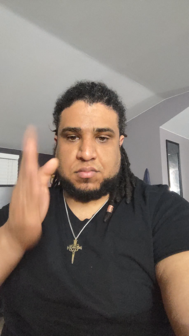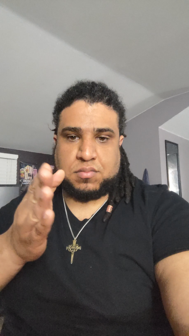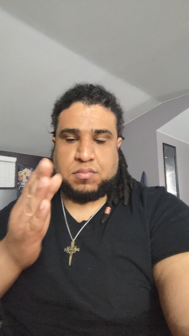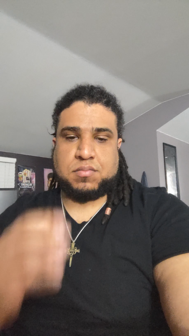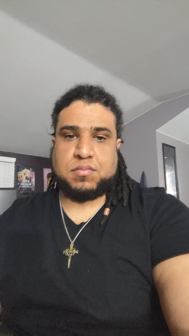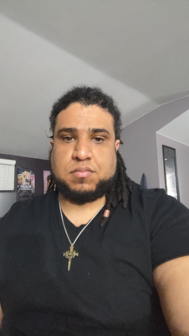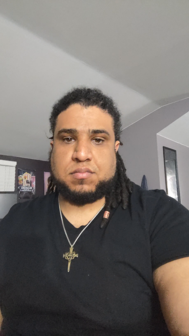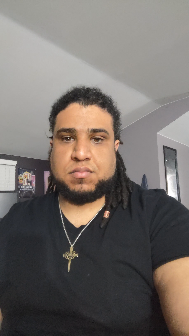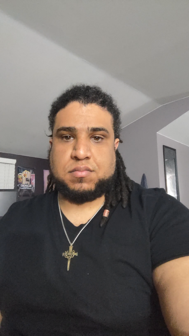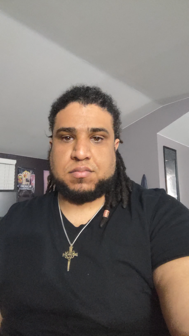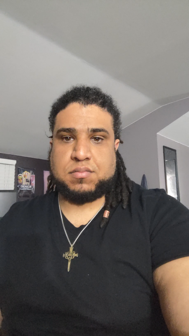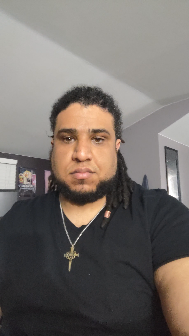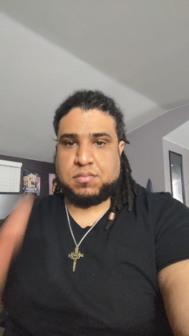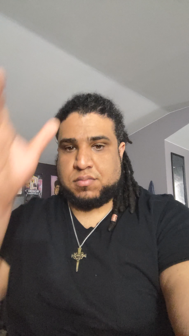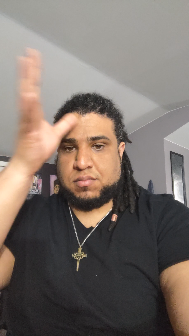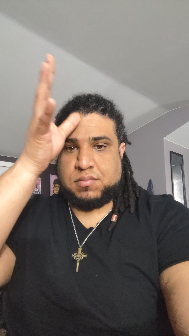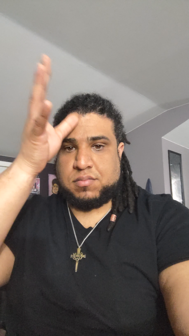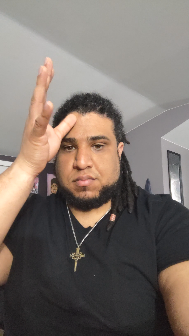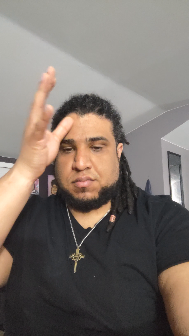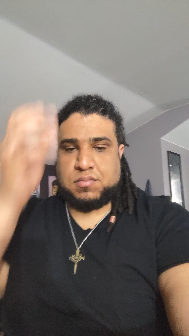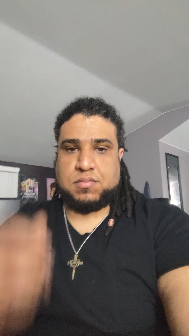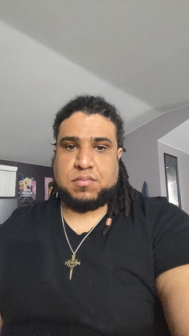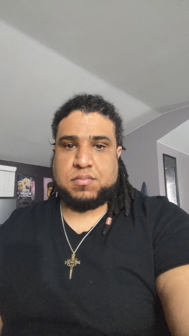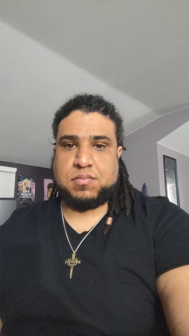daddy